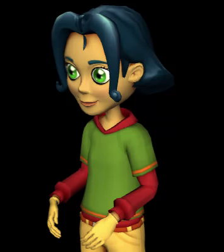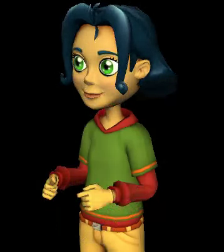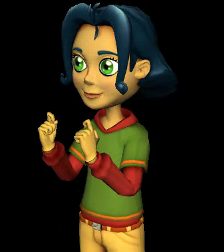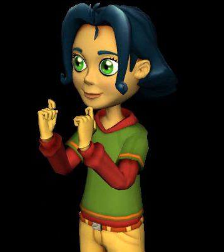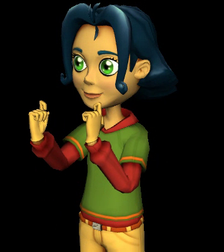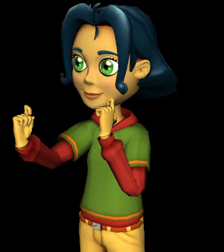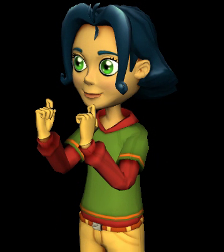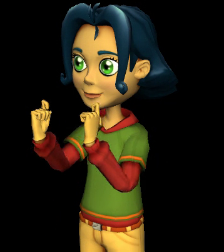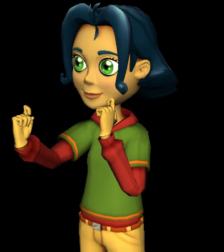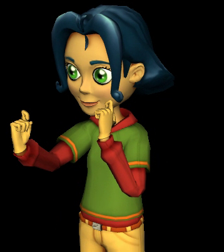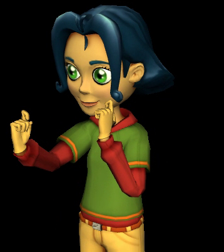يناقش